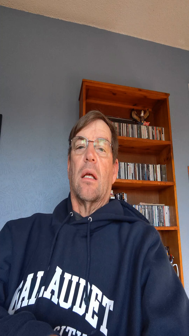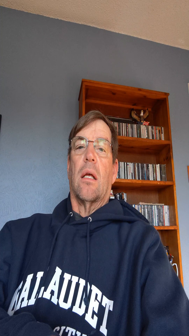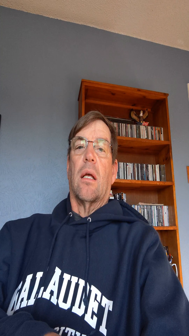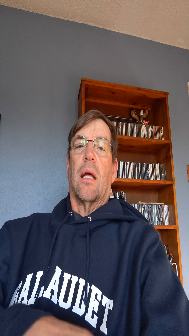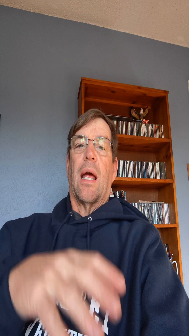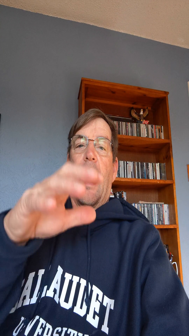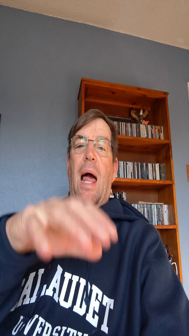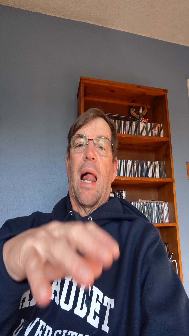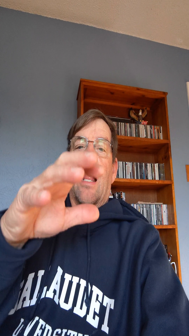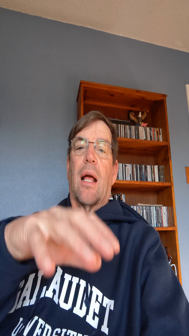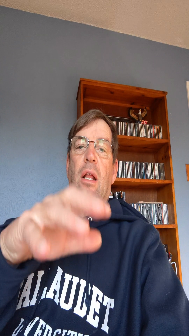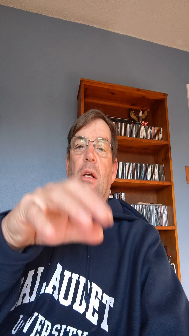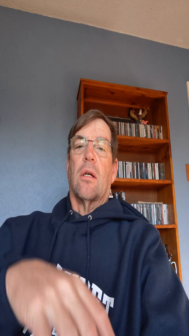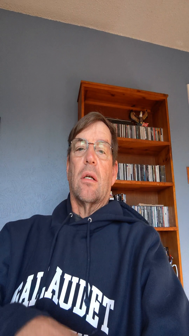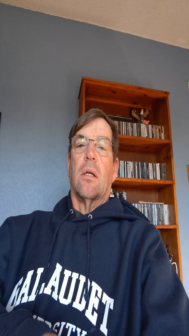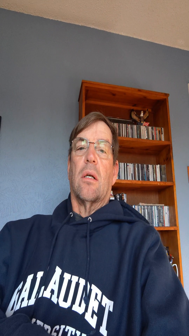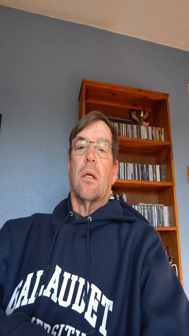alligator